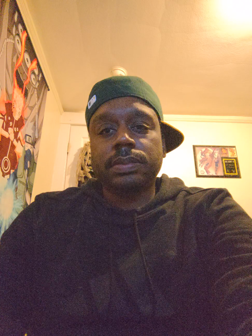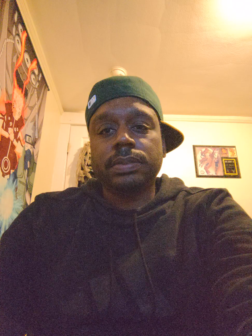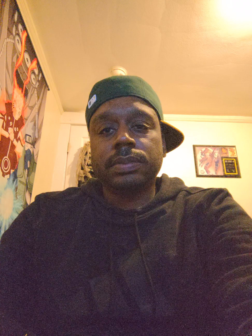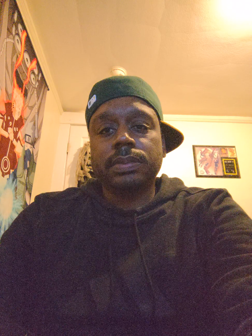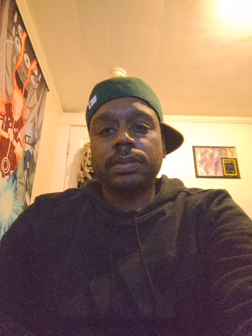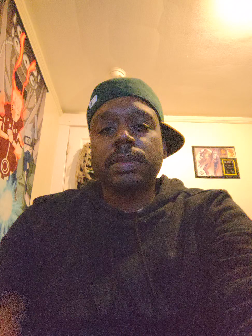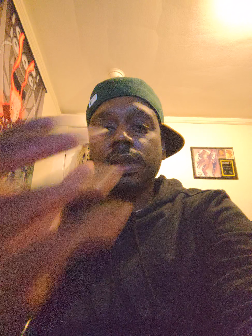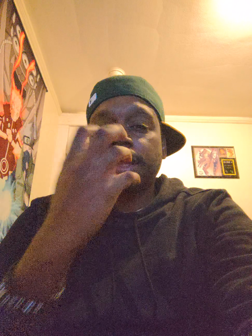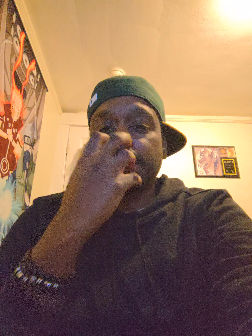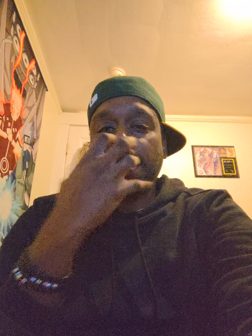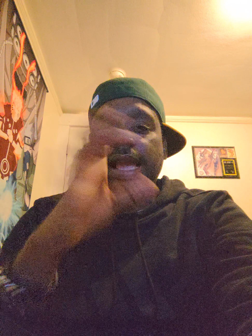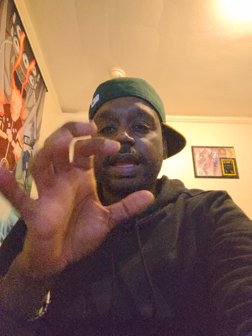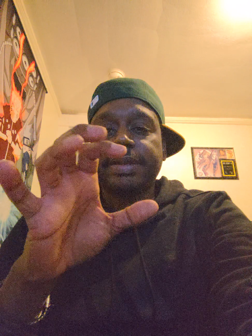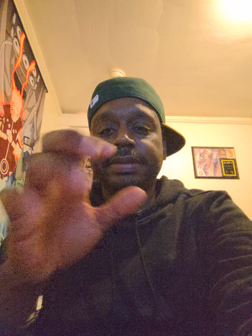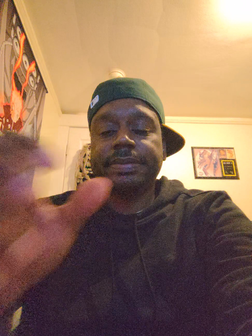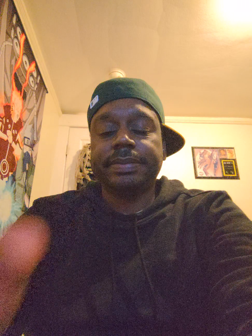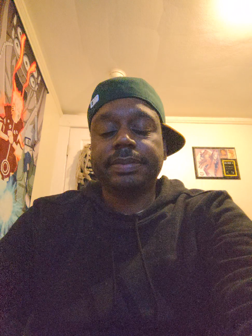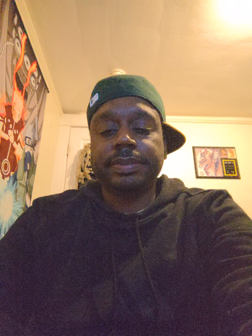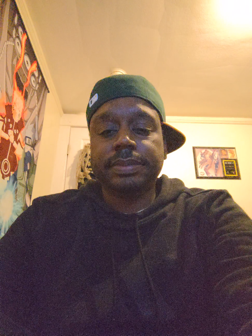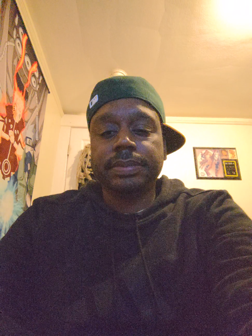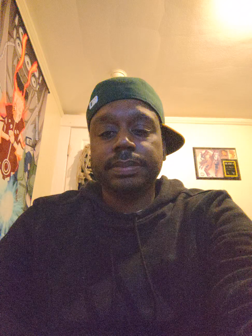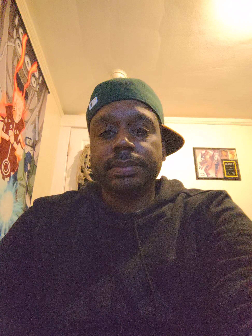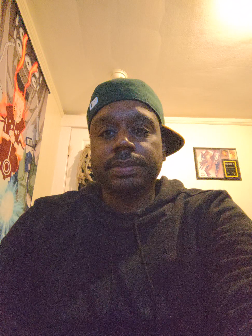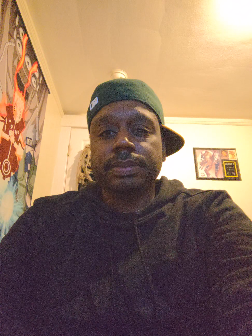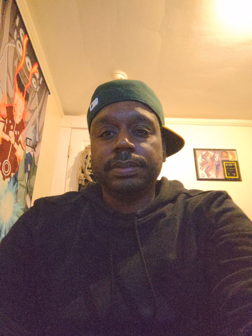hot